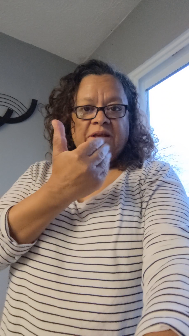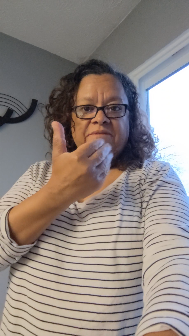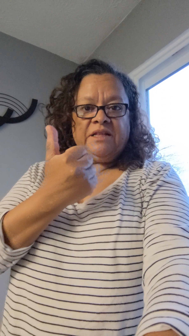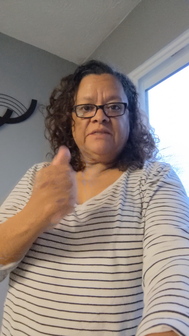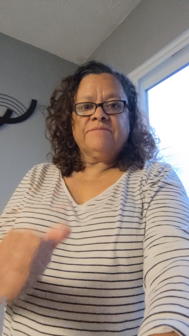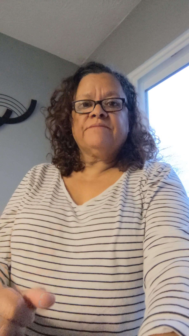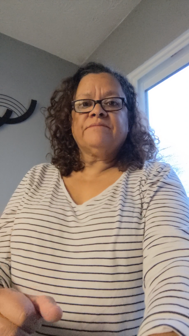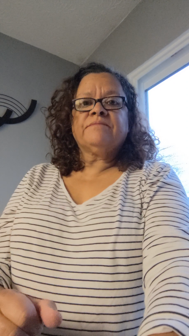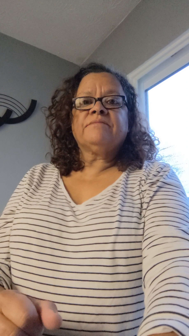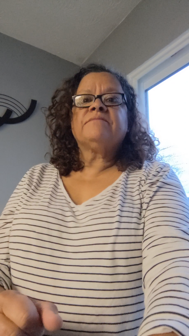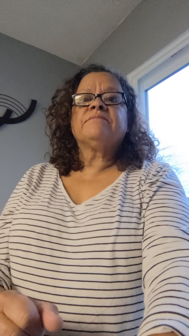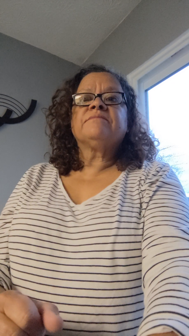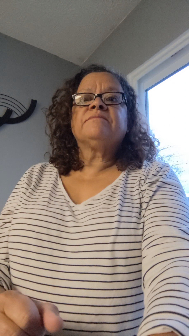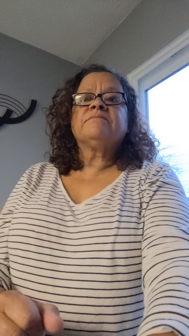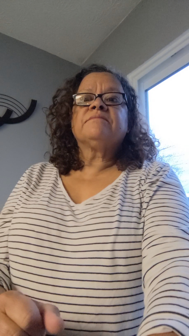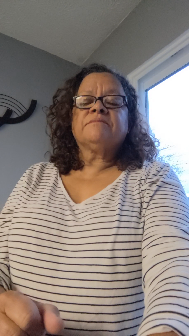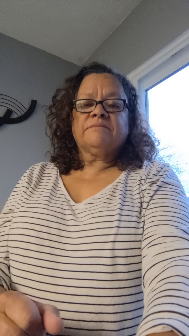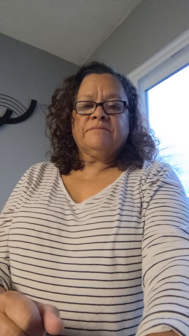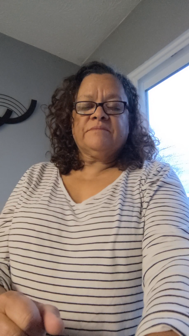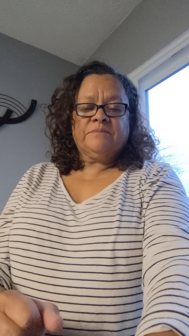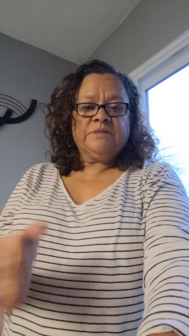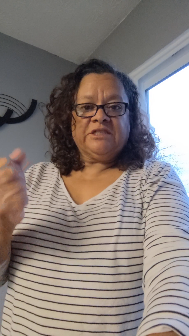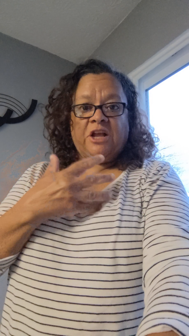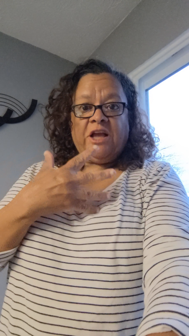scared